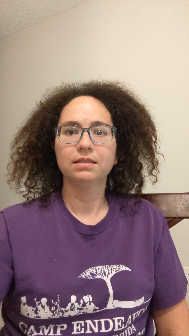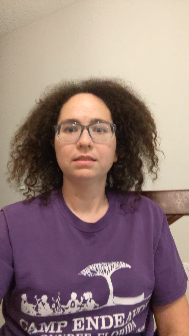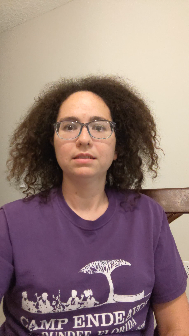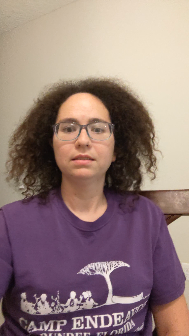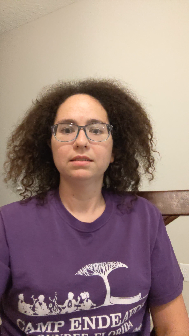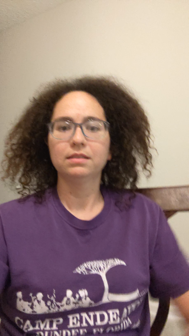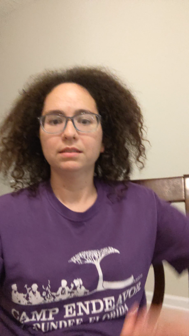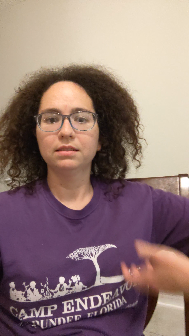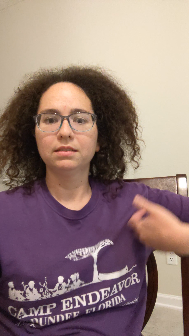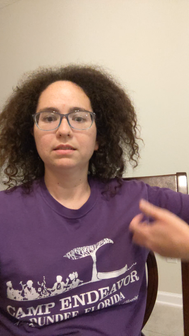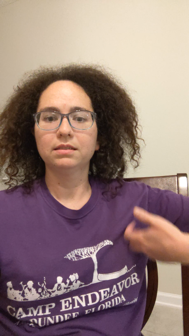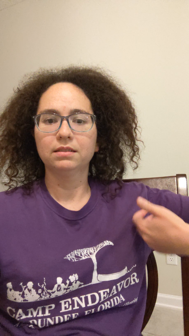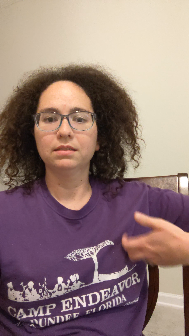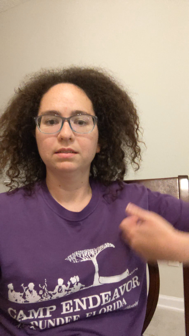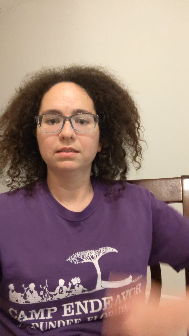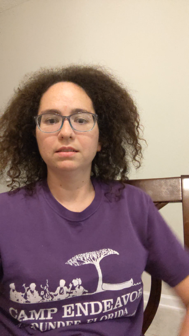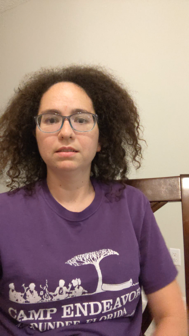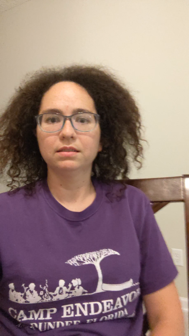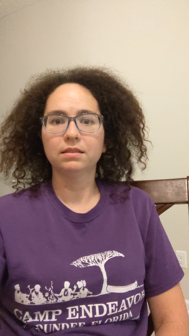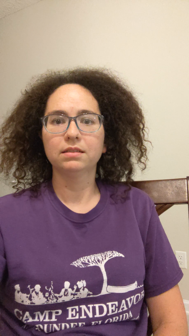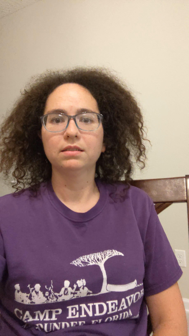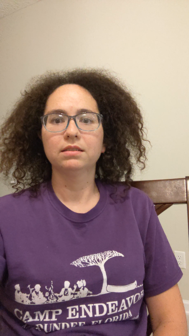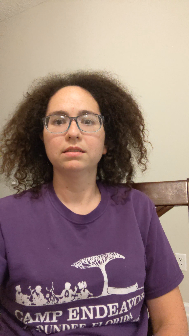monkey